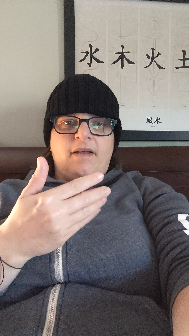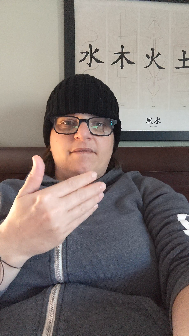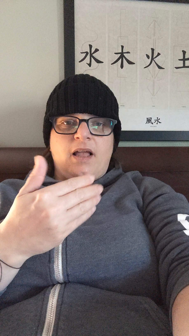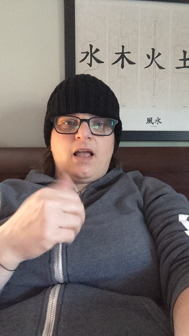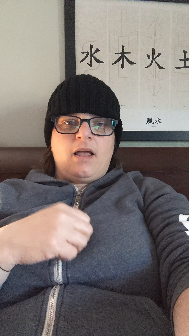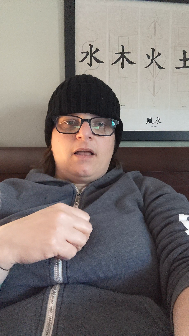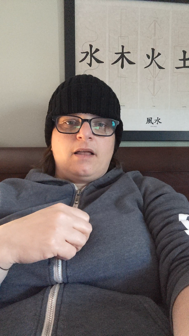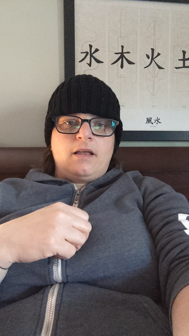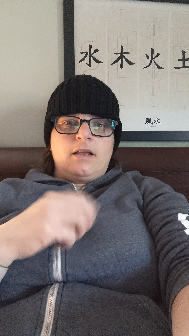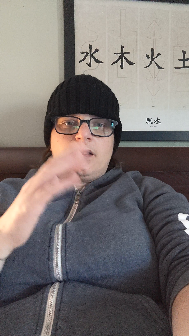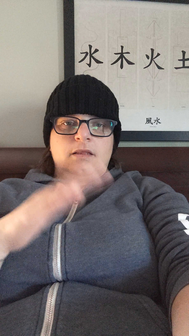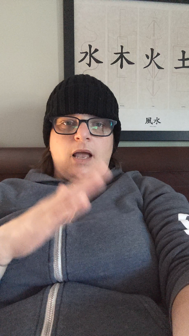clap